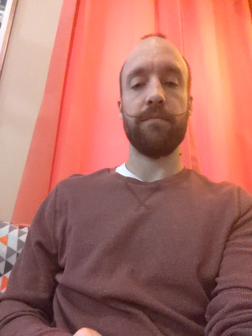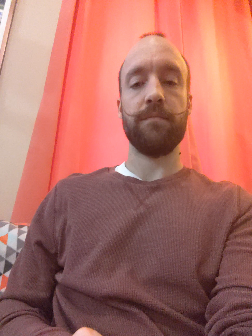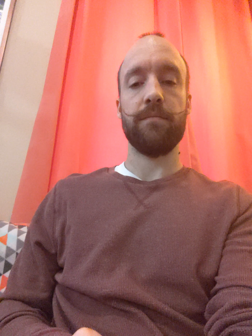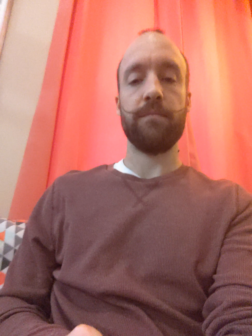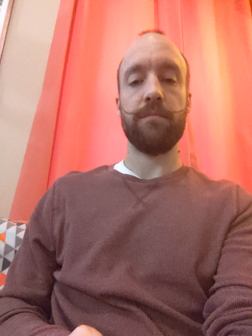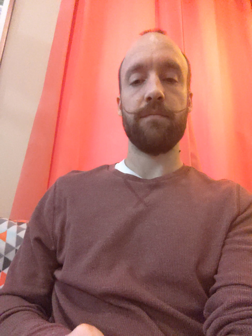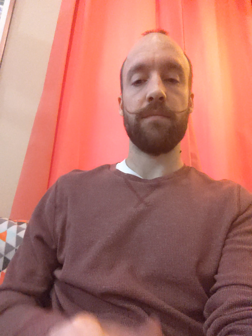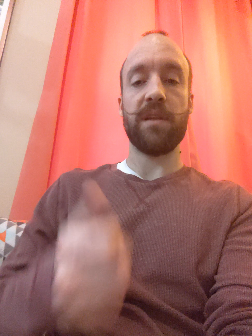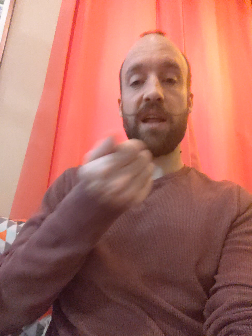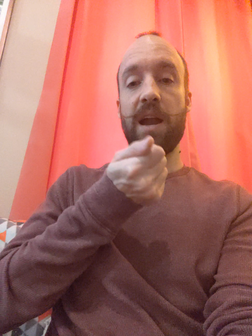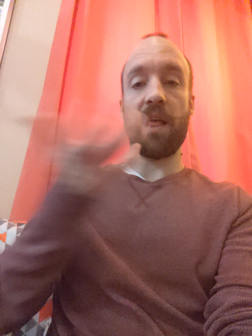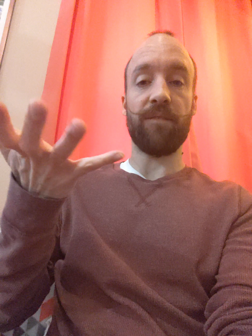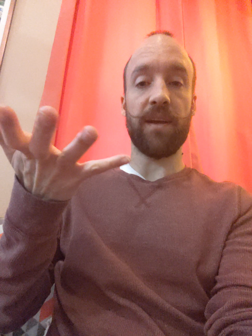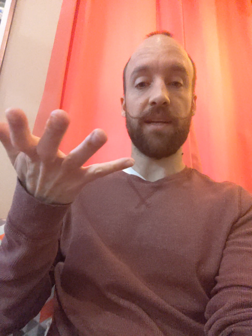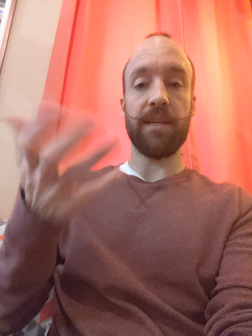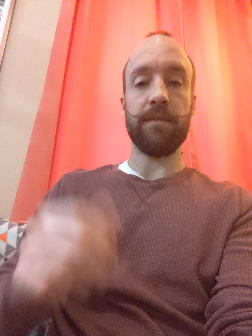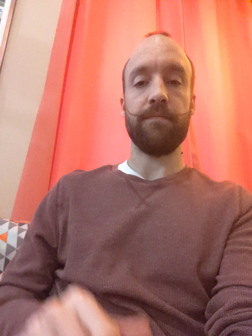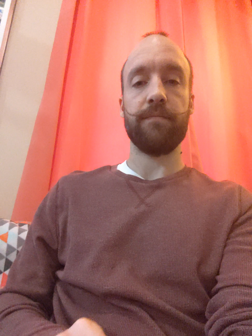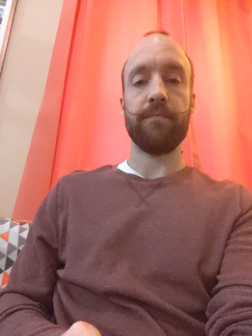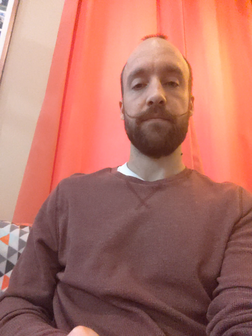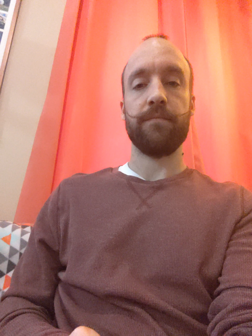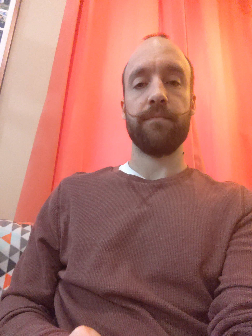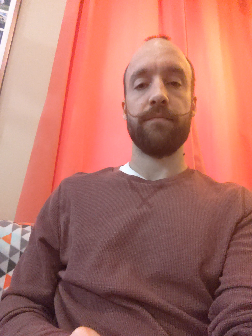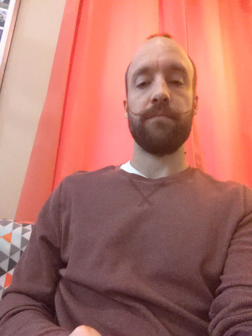every